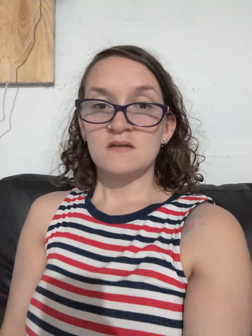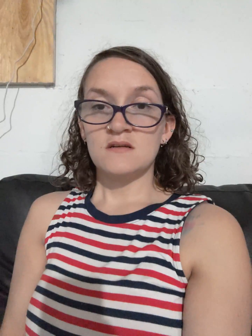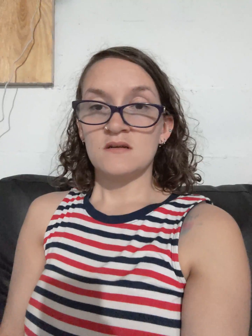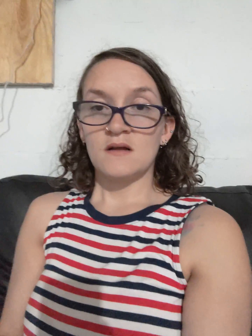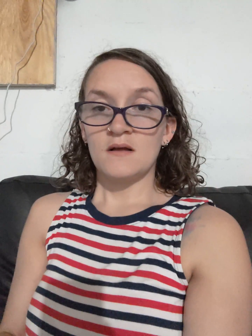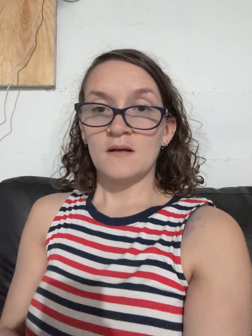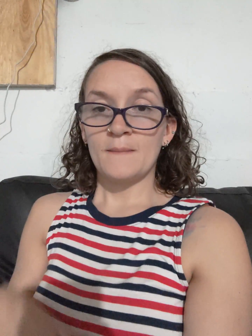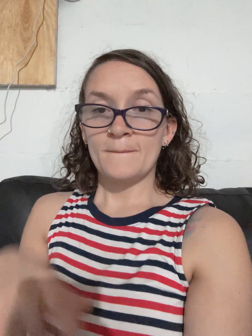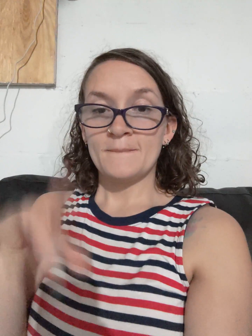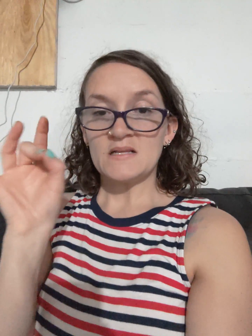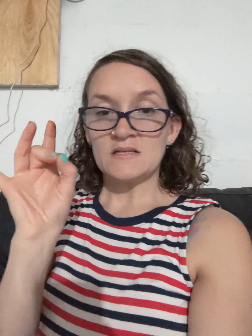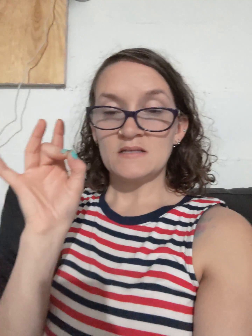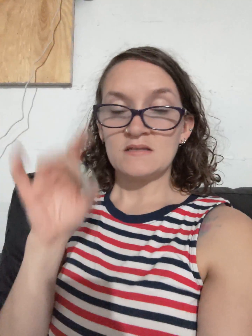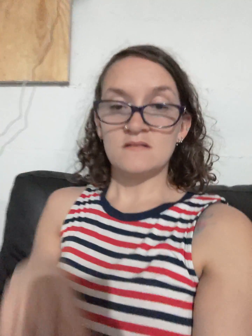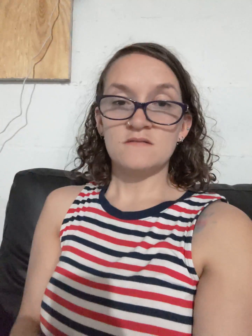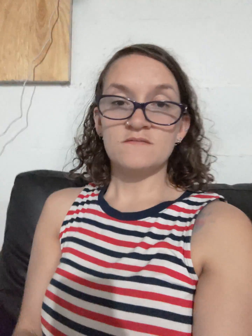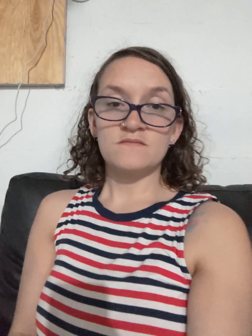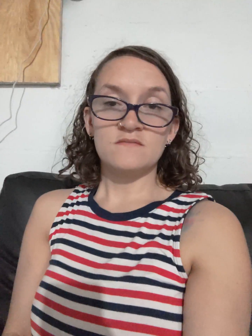pick